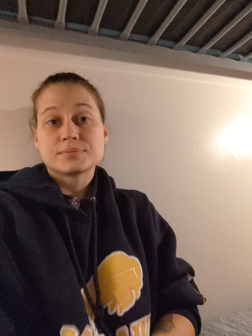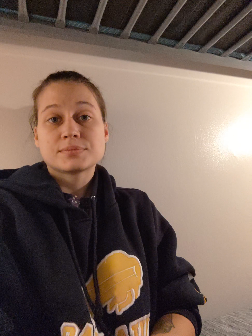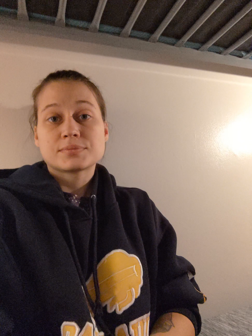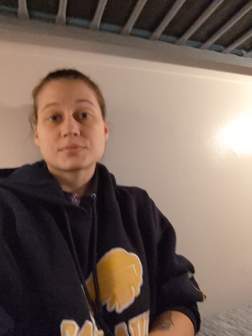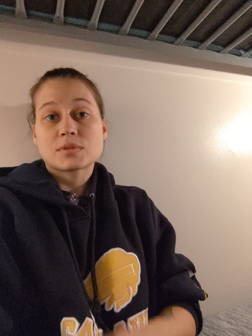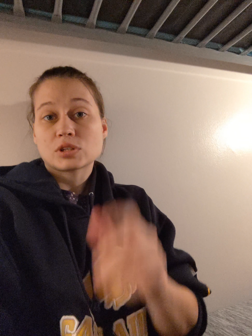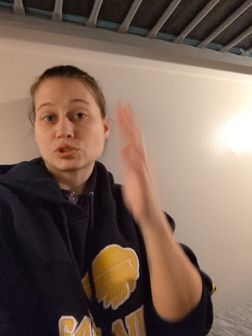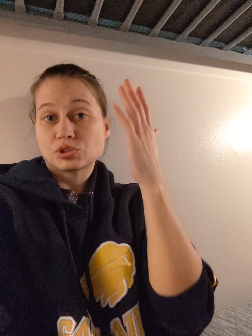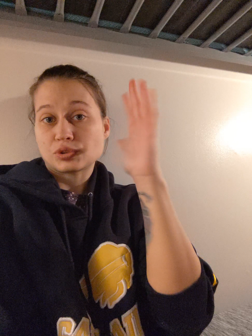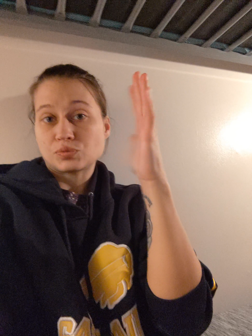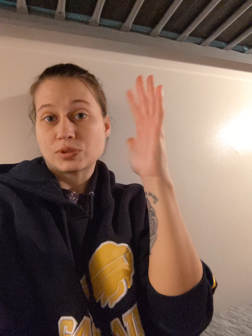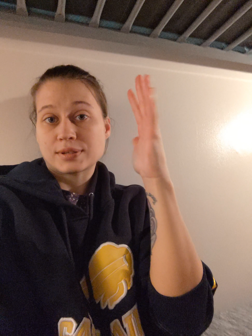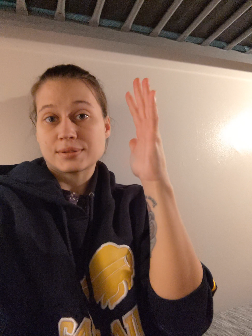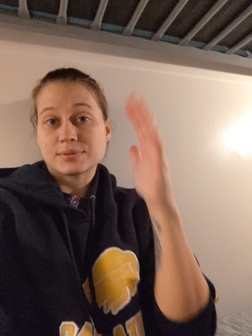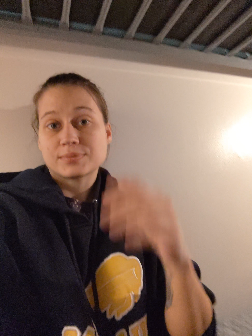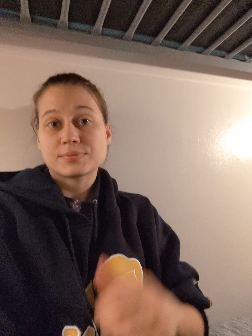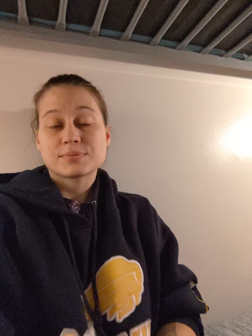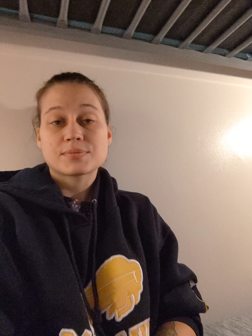tree